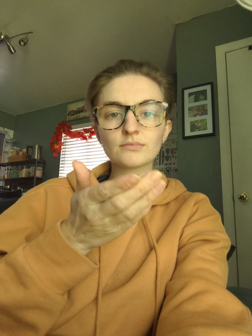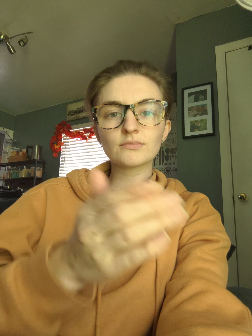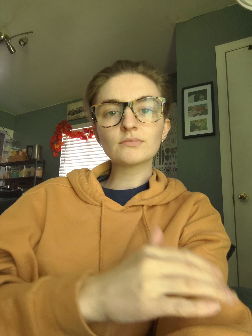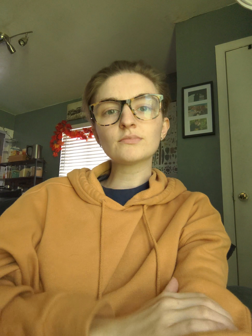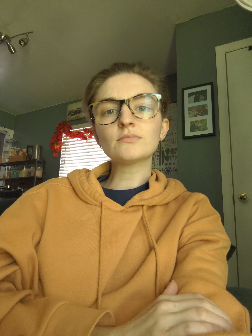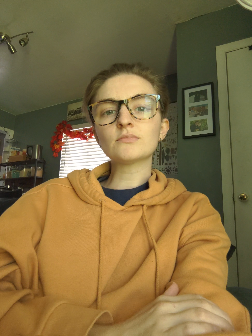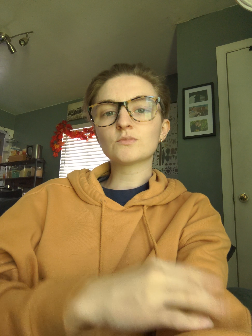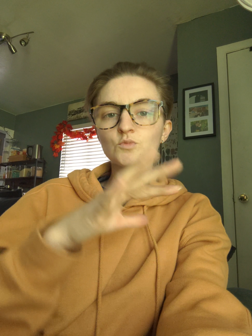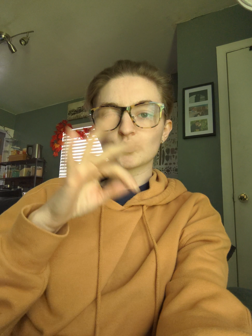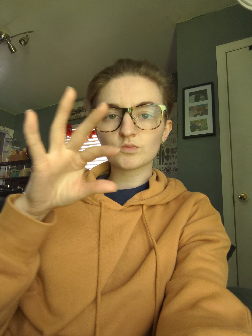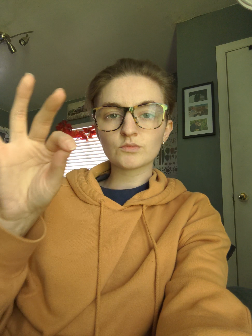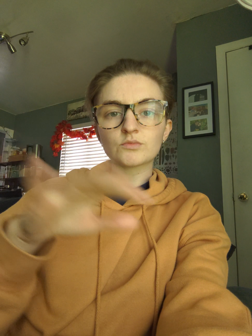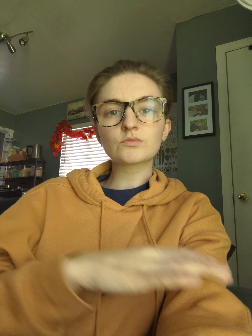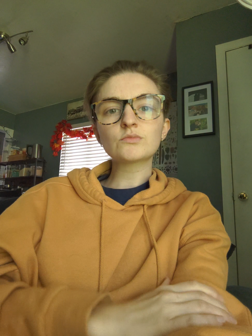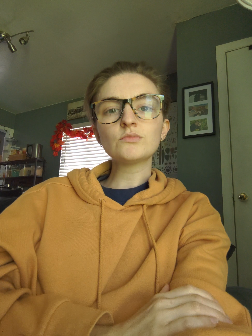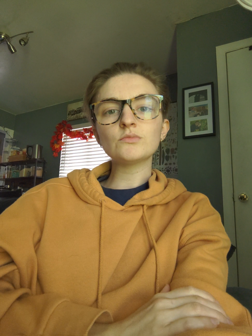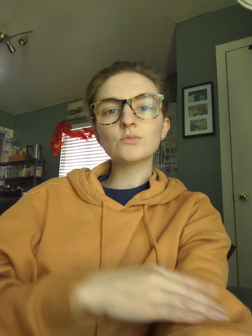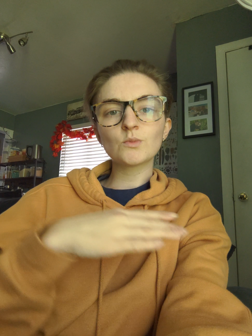choose